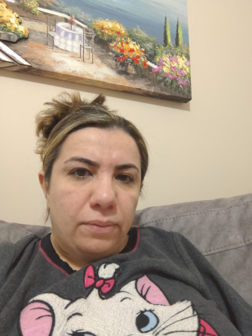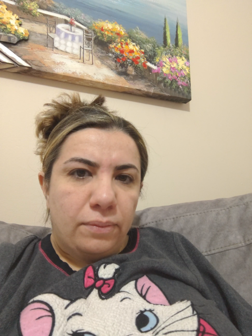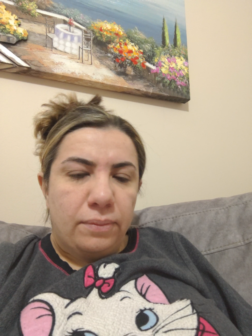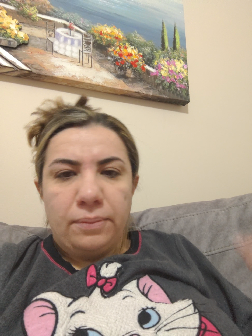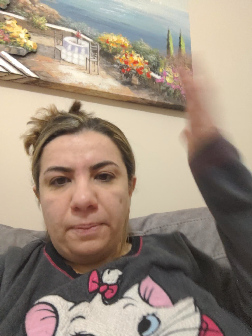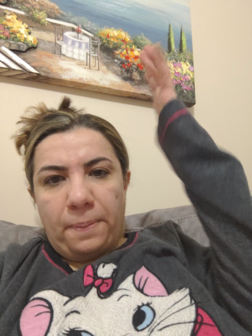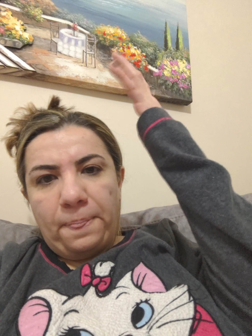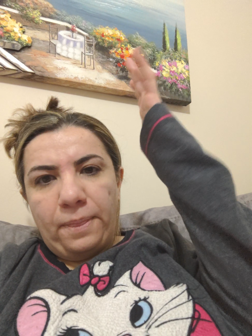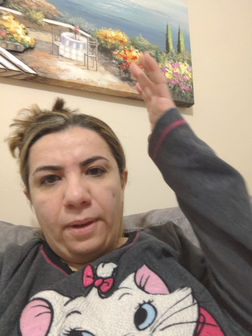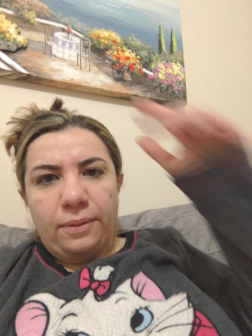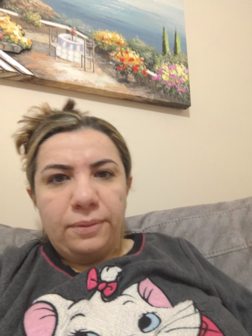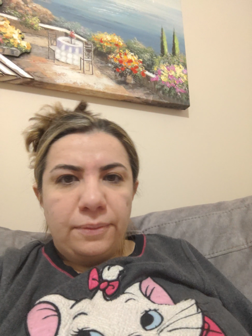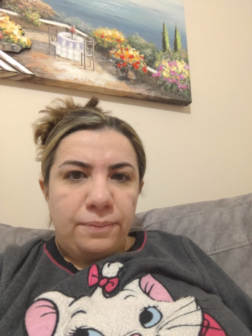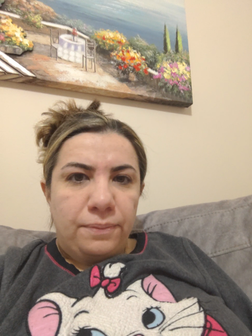tree